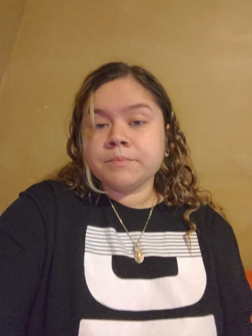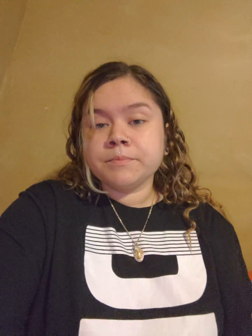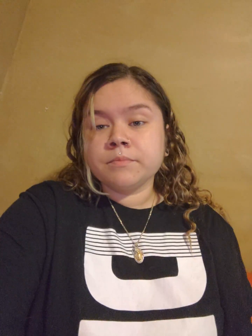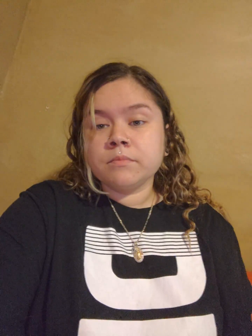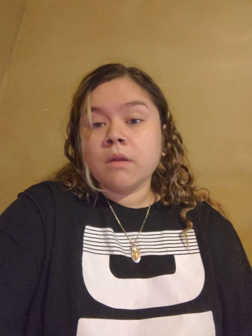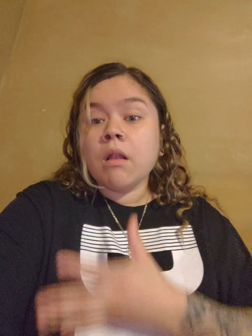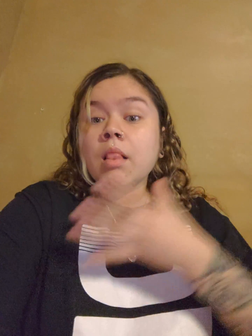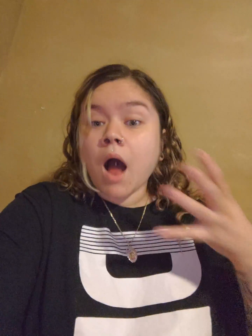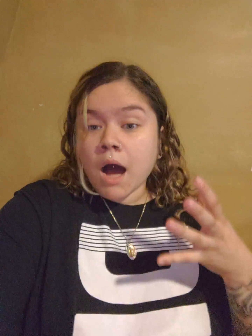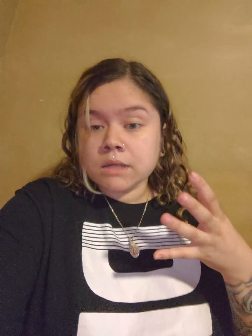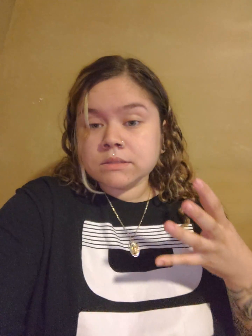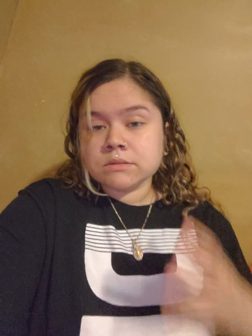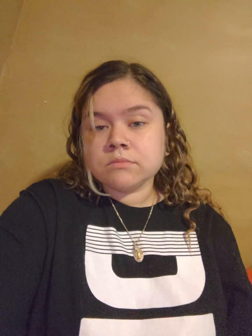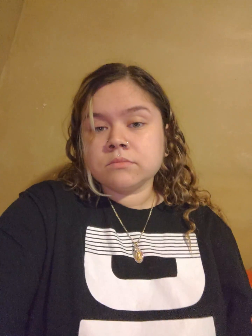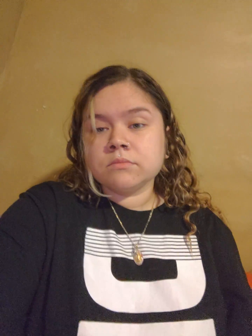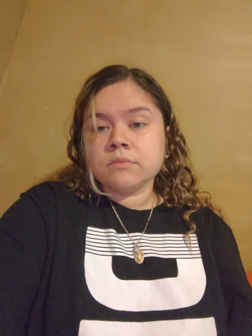a lot